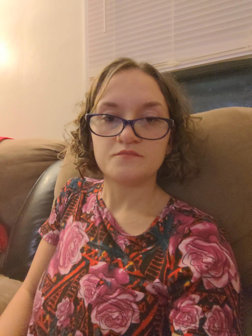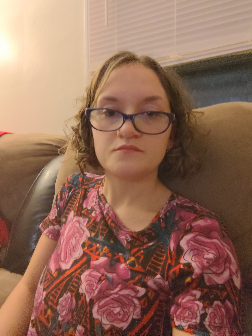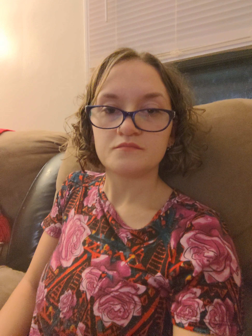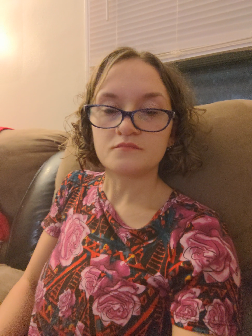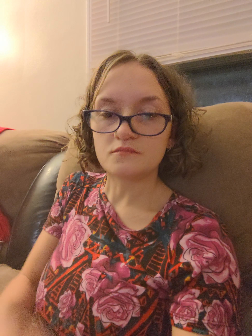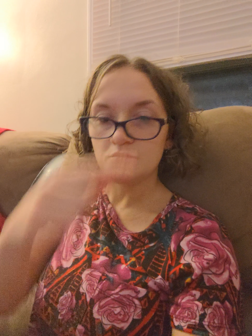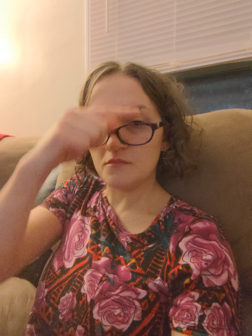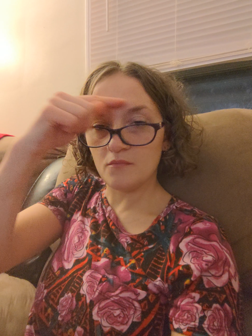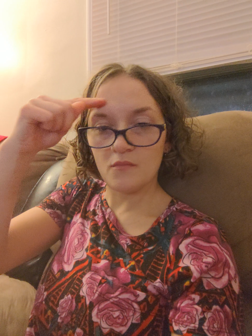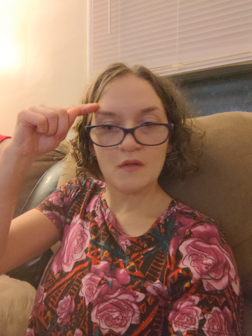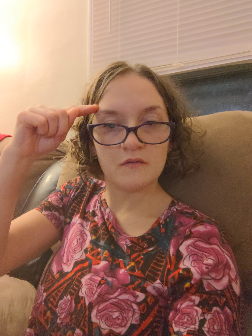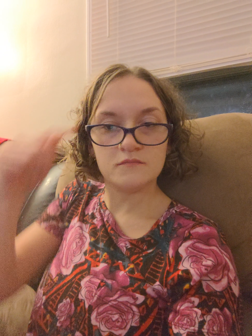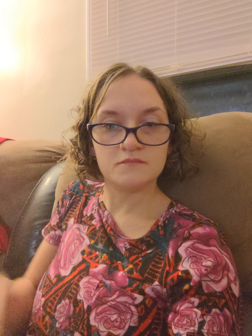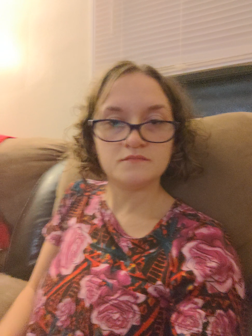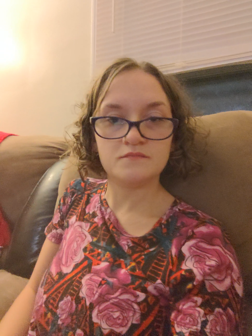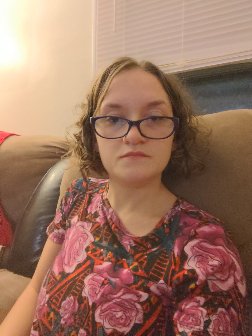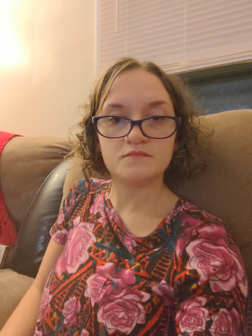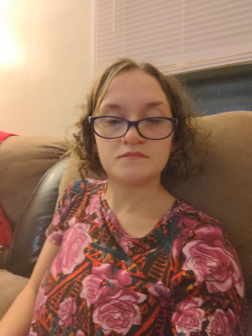black